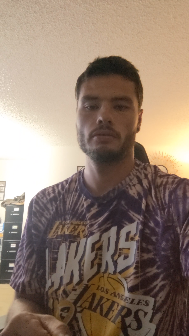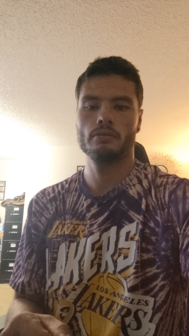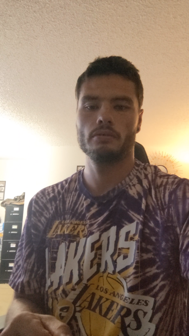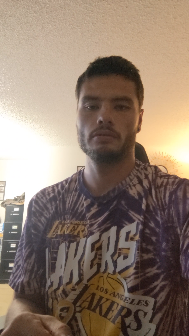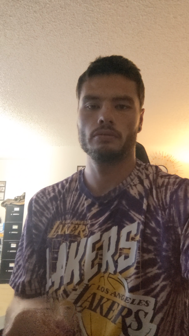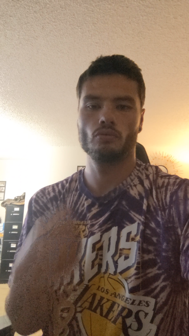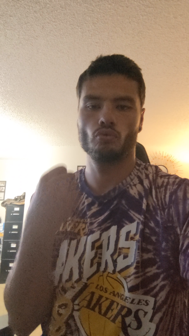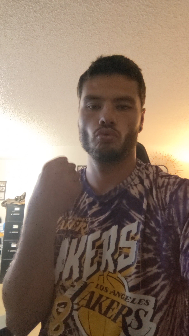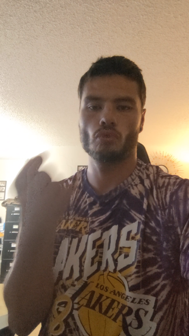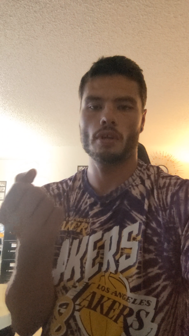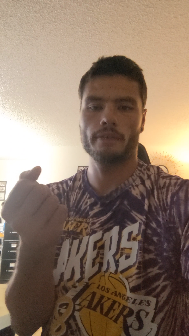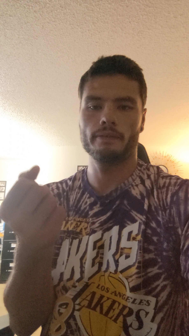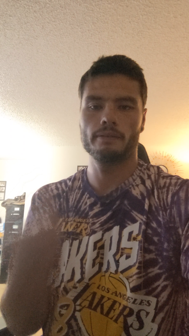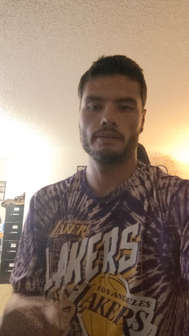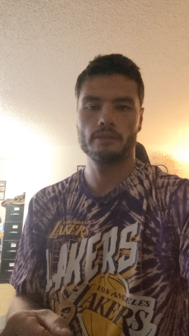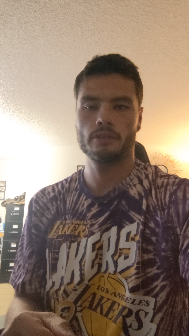drive